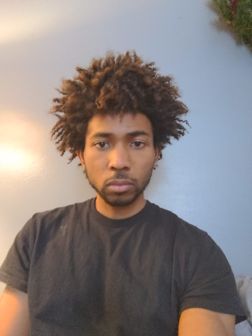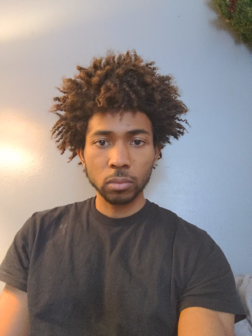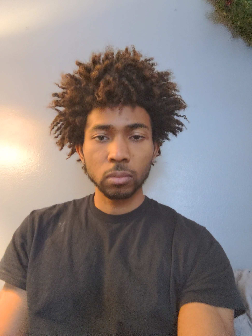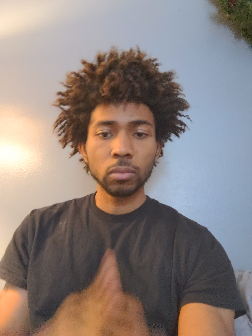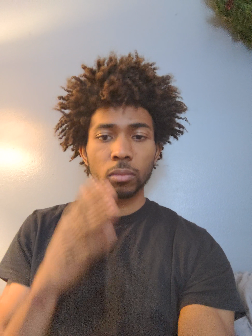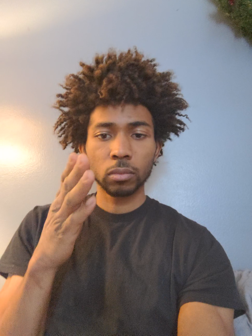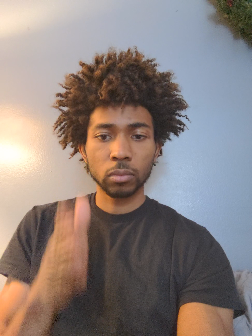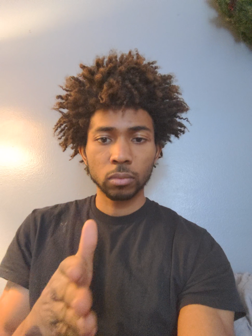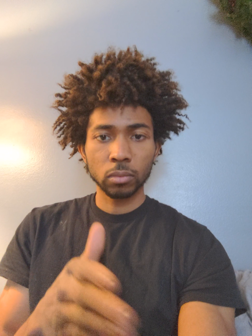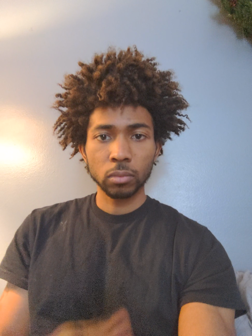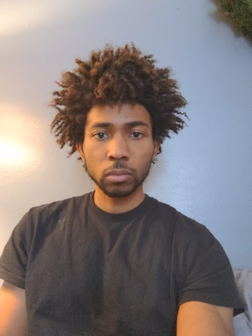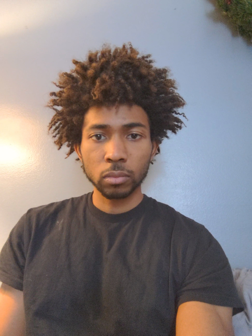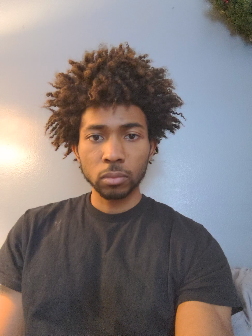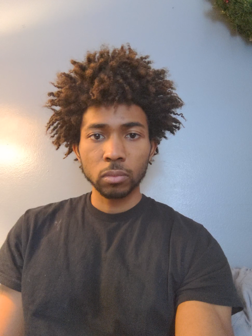person